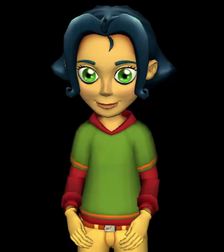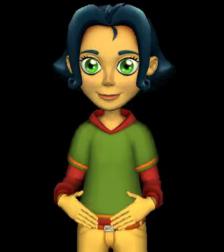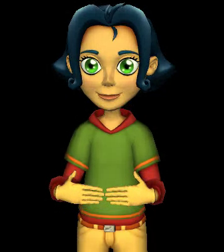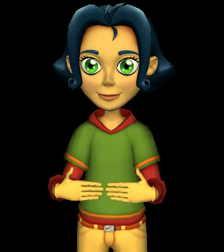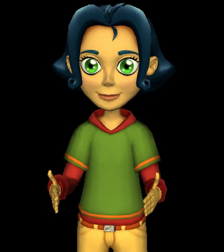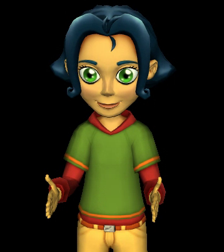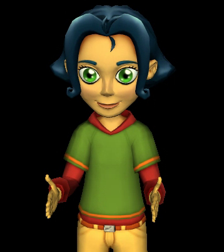يفتح